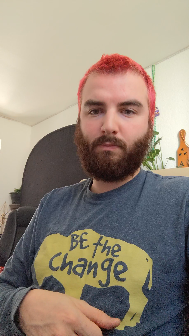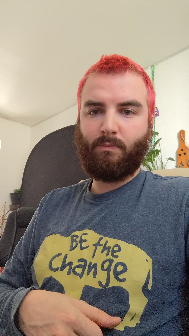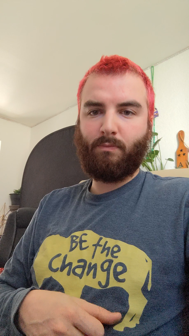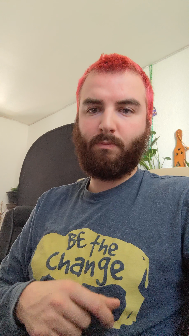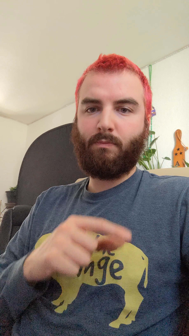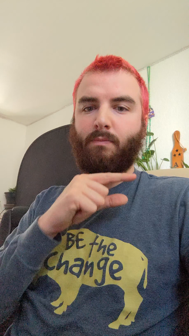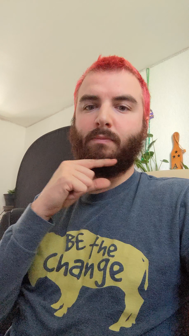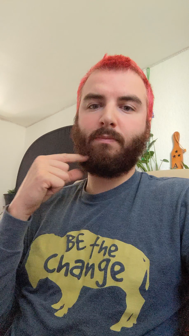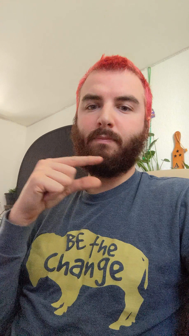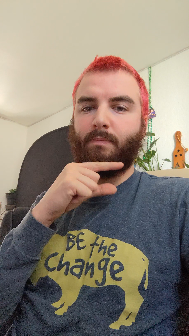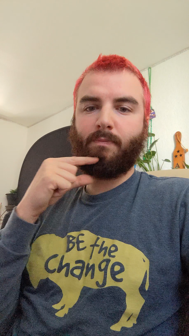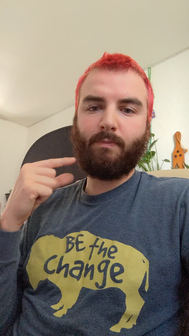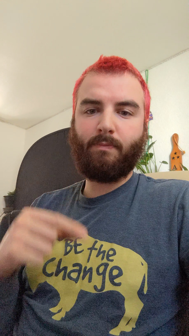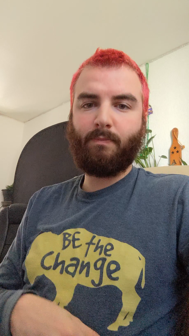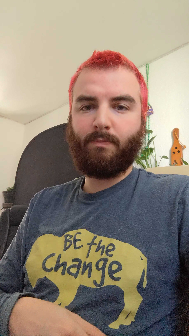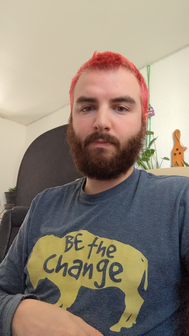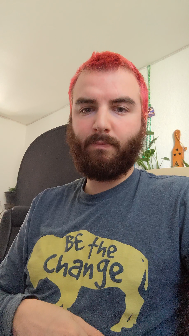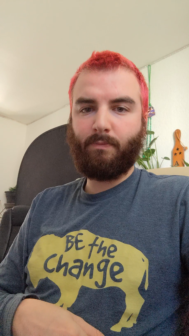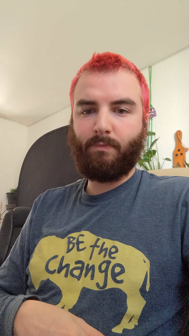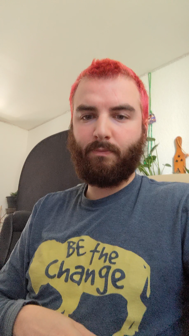glue